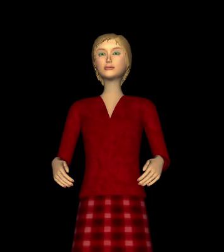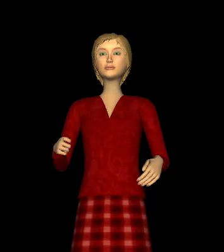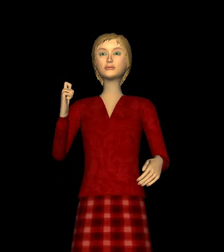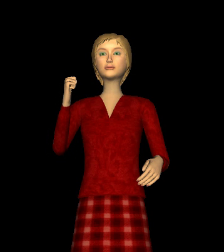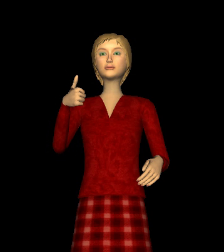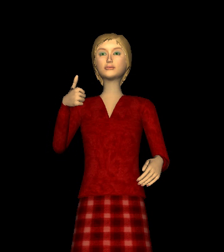تقريبا